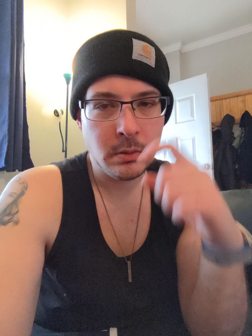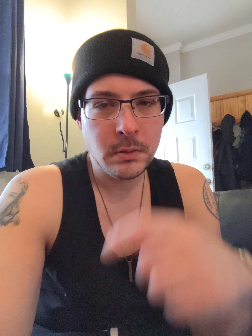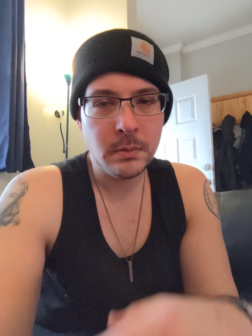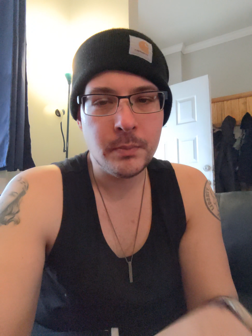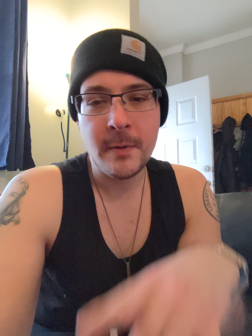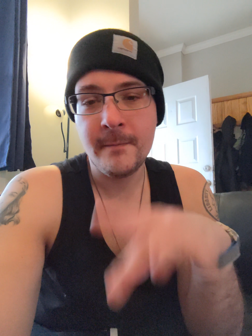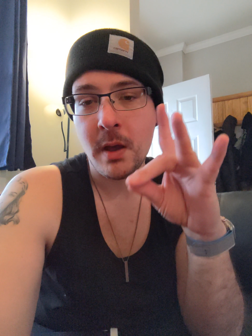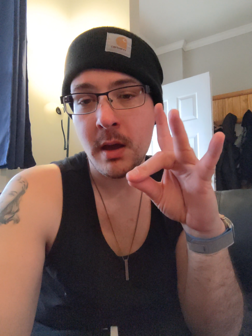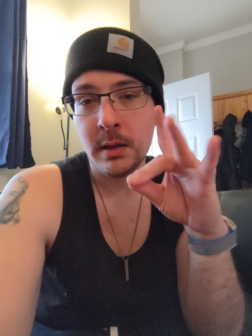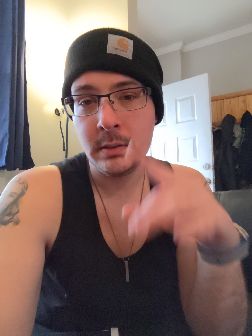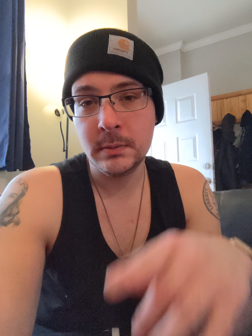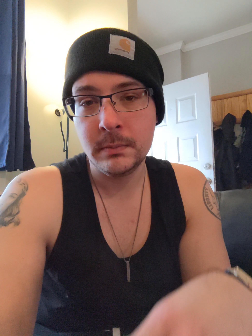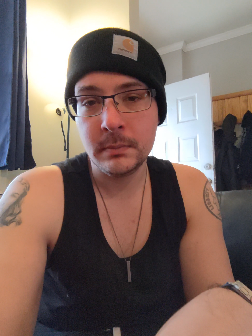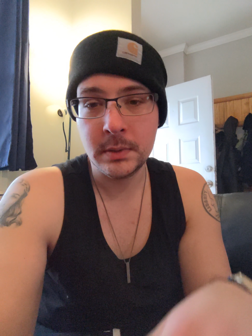find